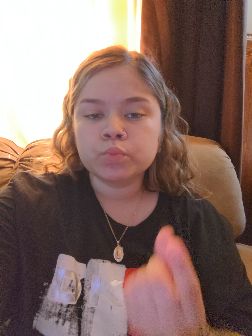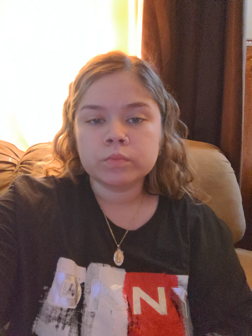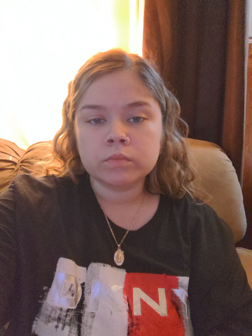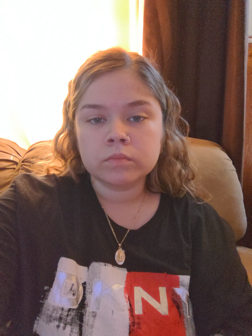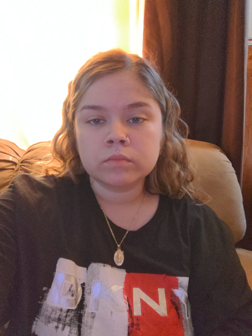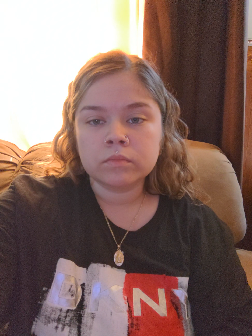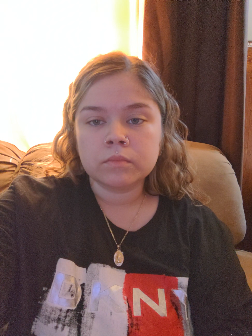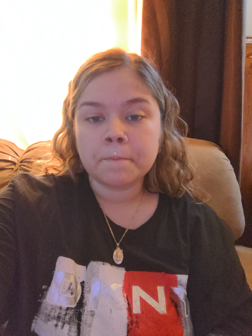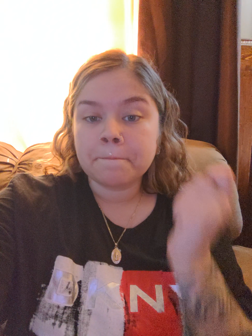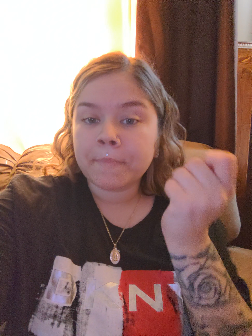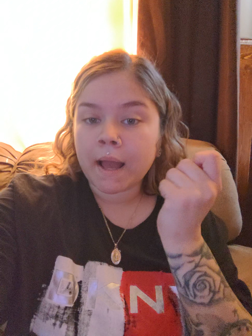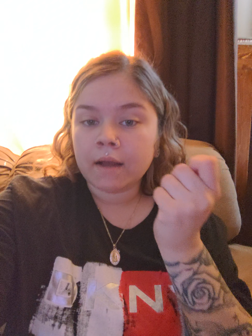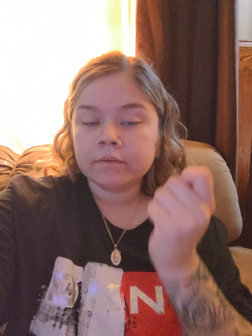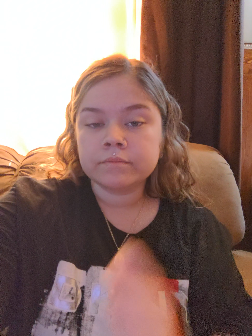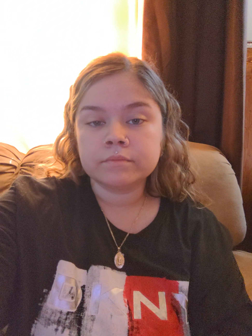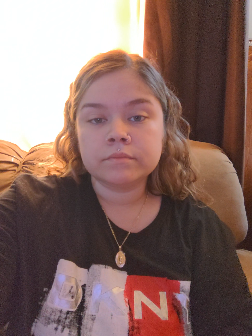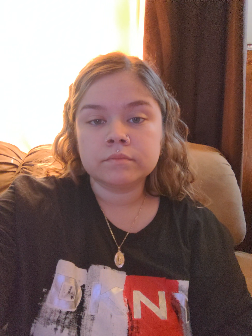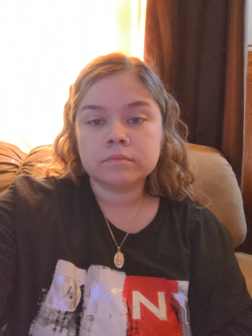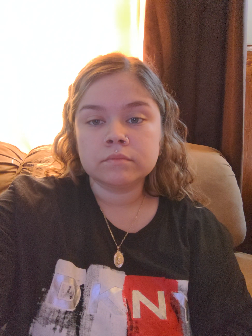bat